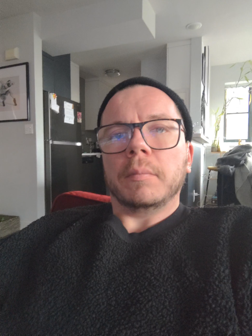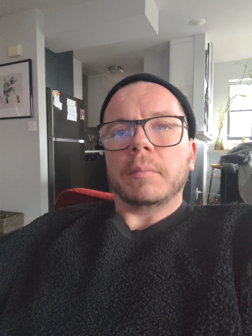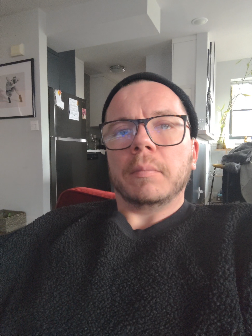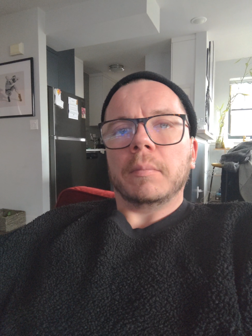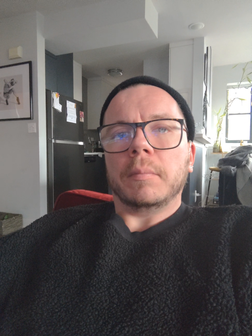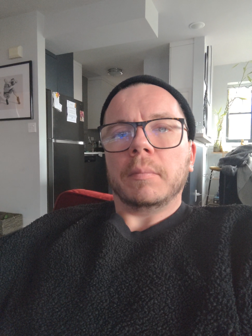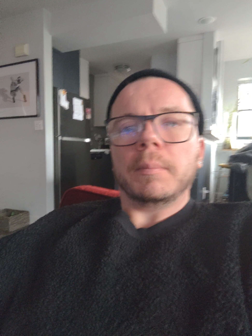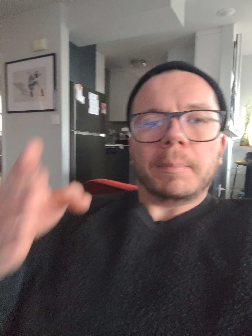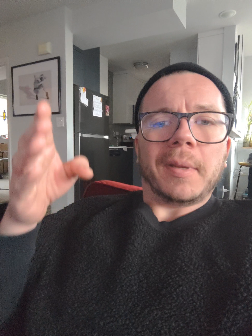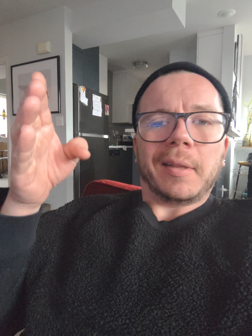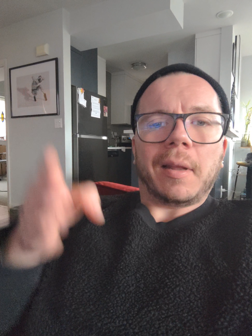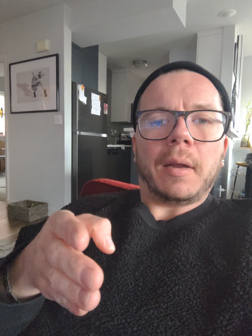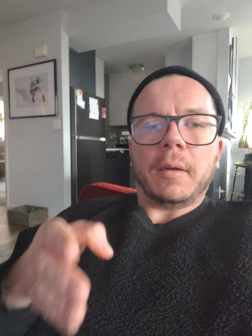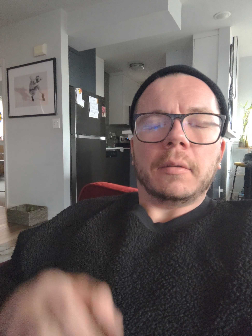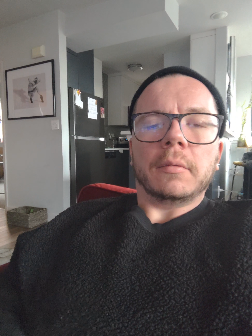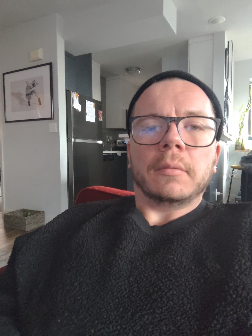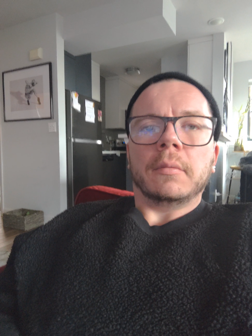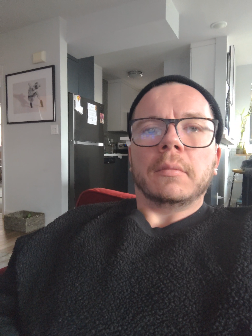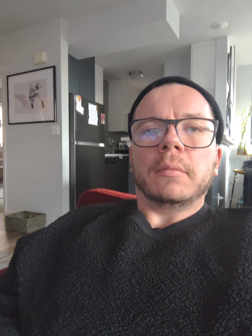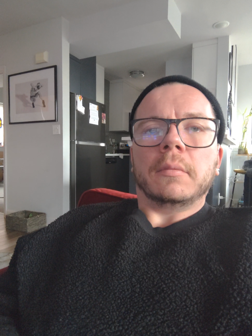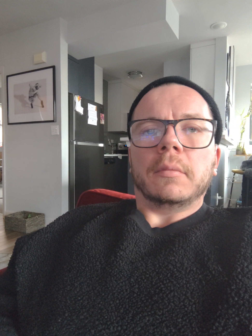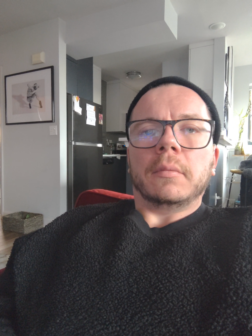beside